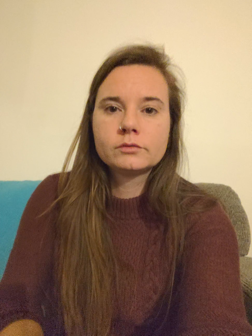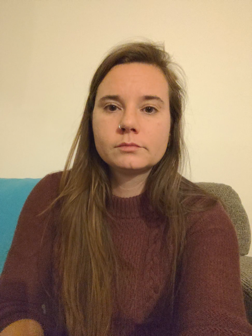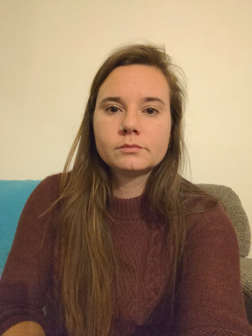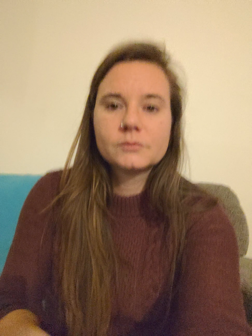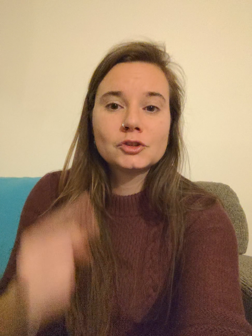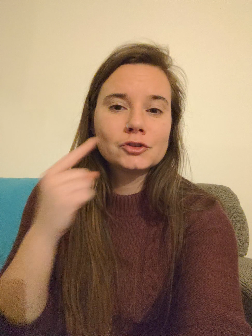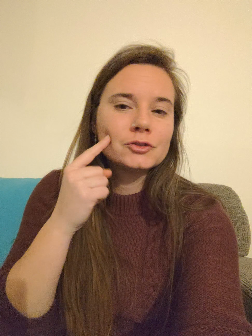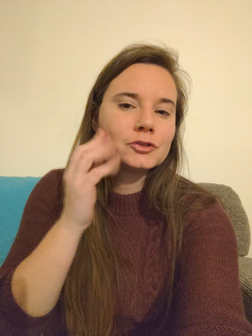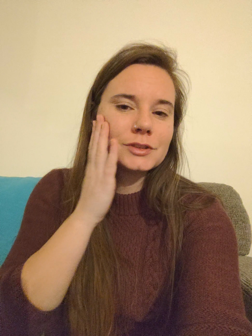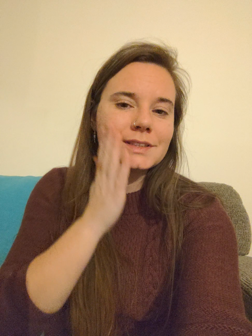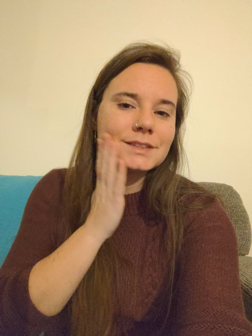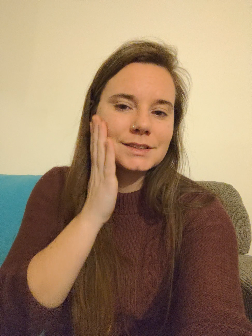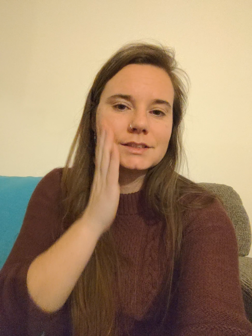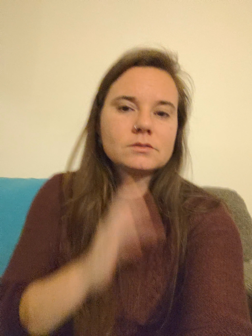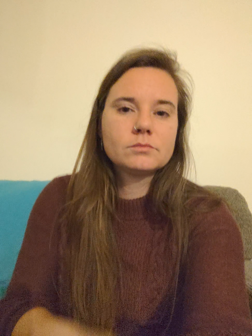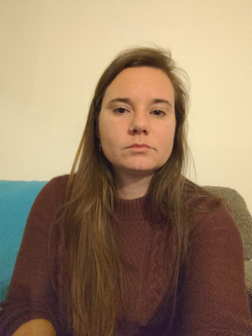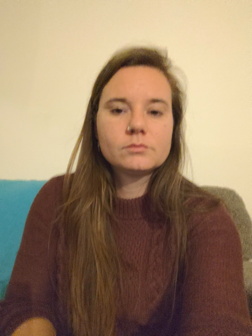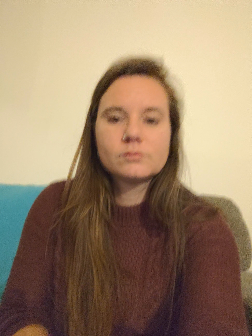cheek